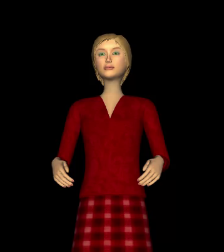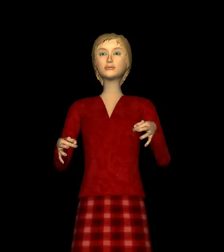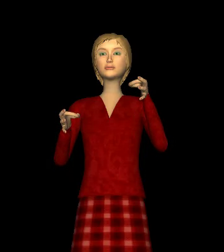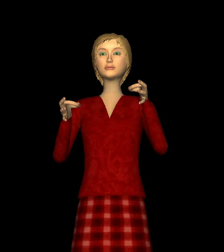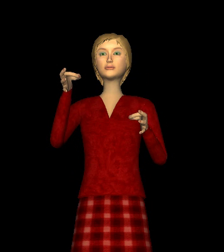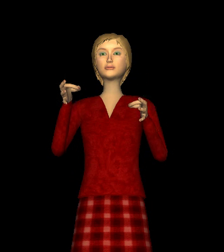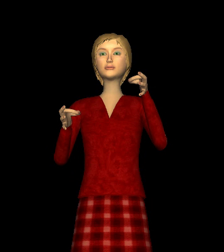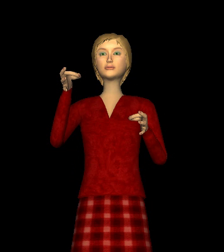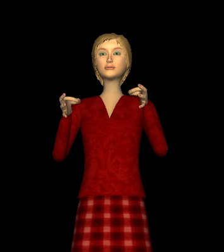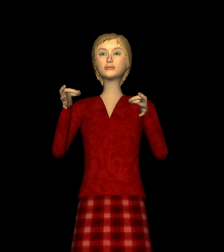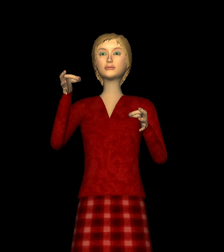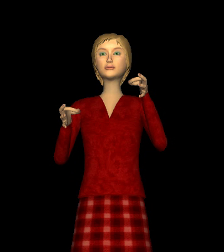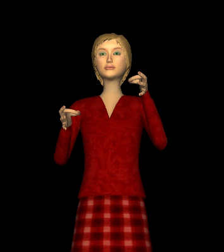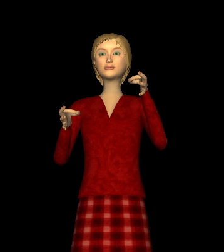محكمة